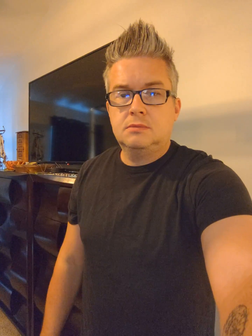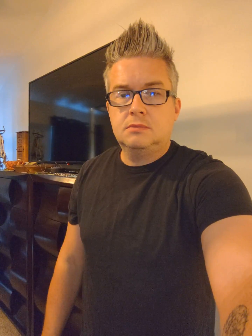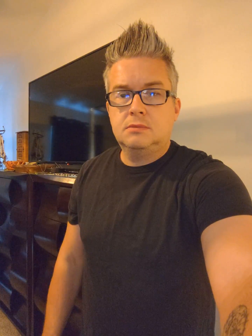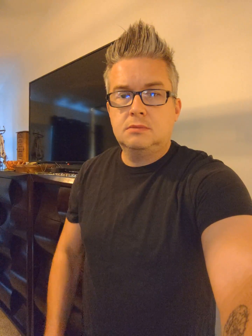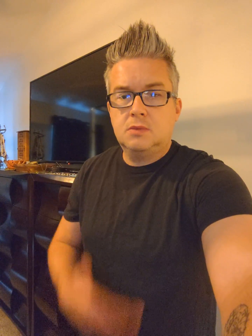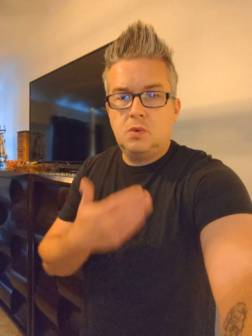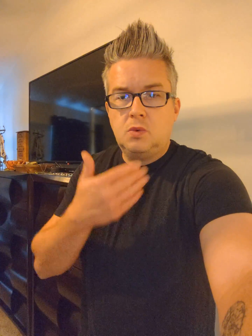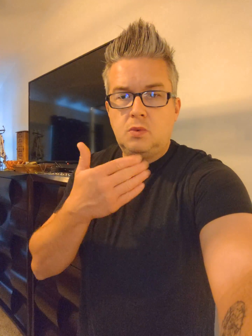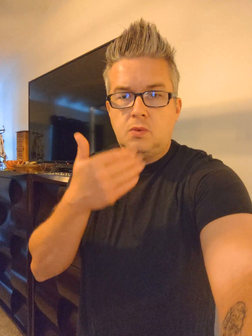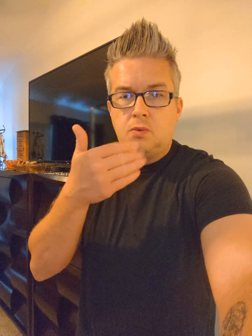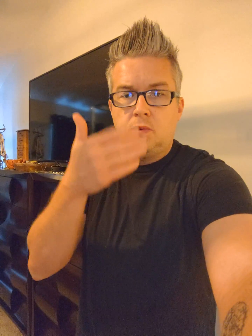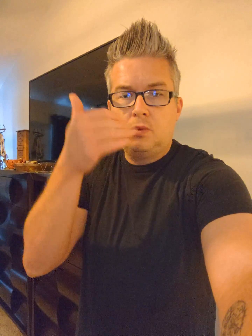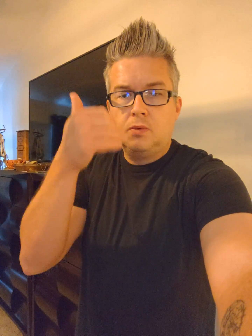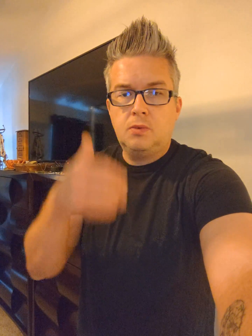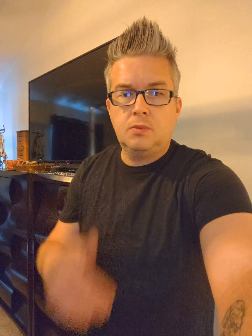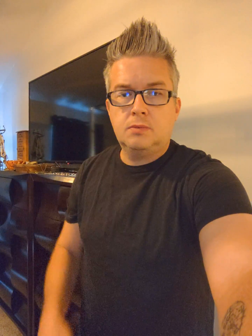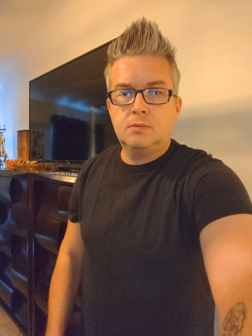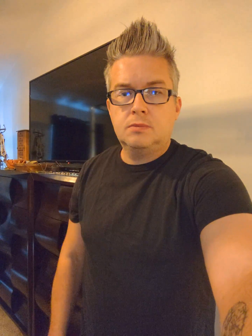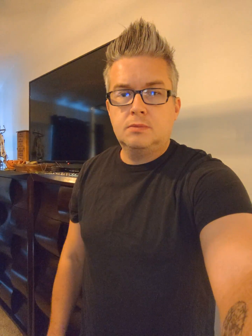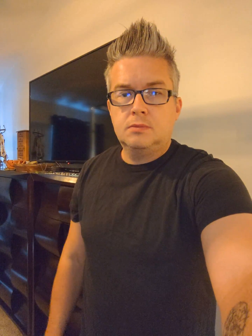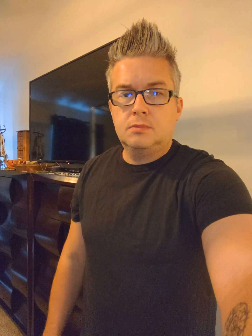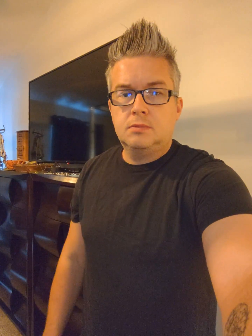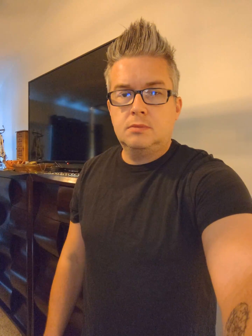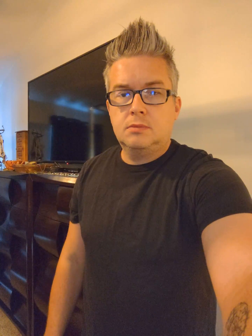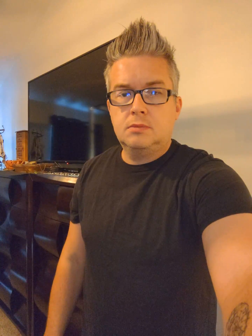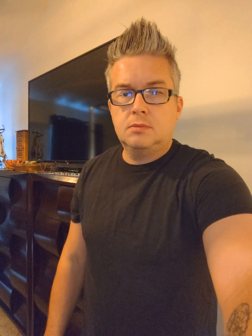butterfly